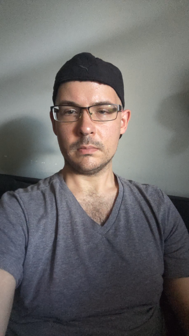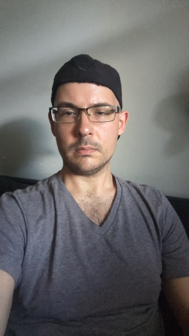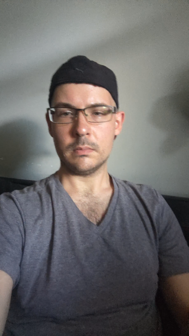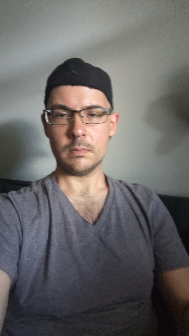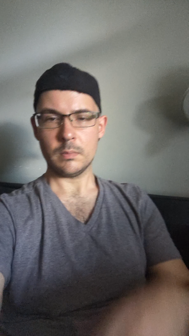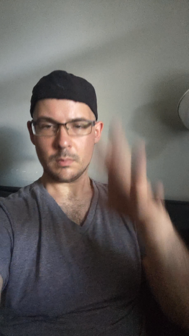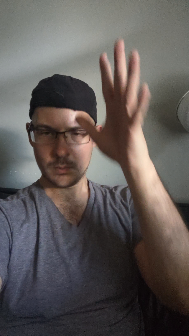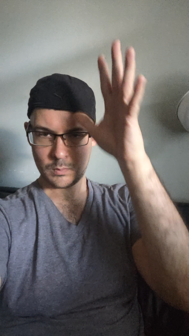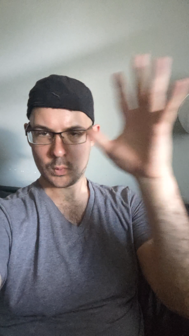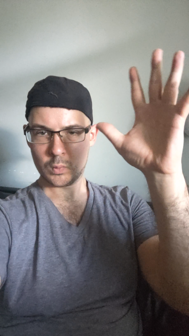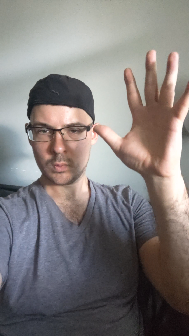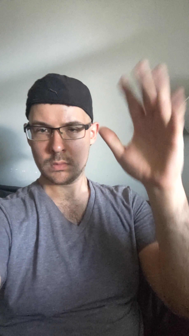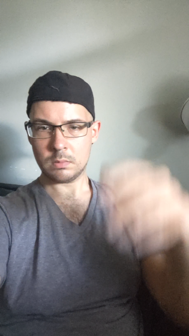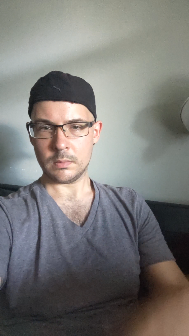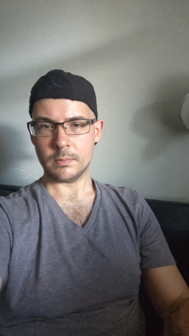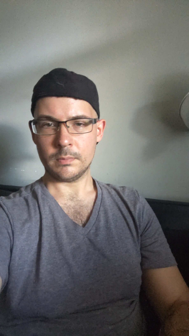moose